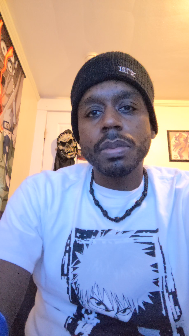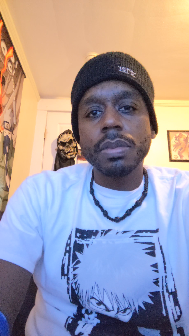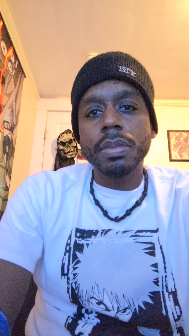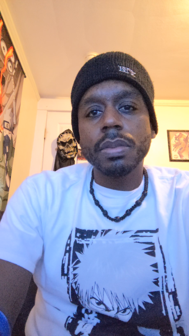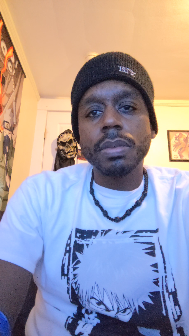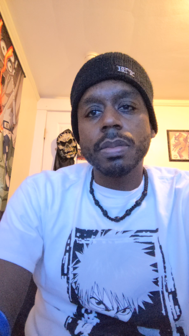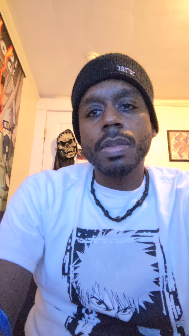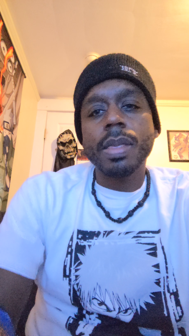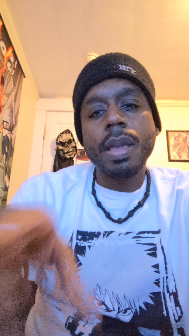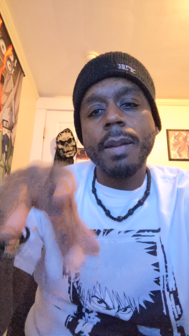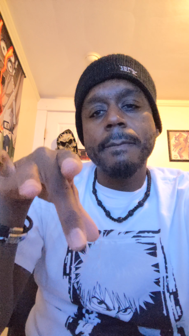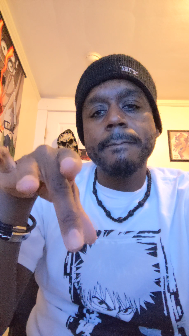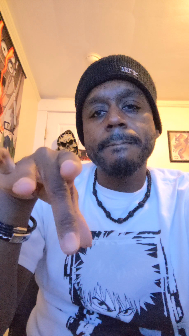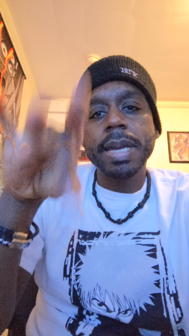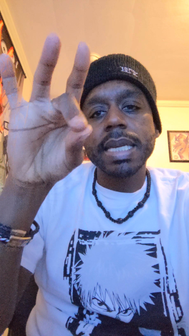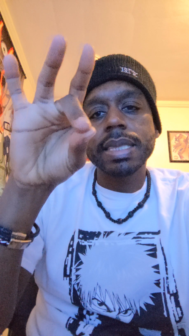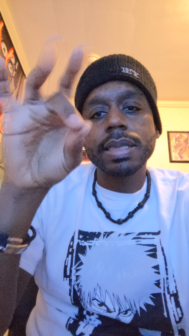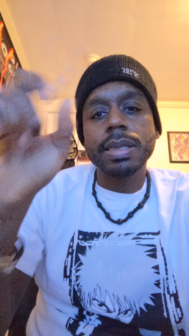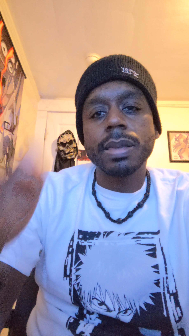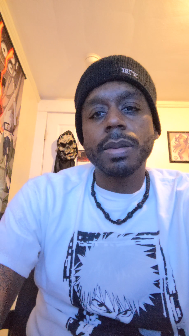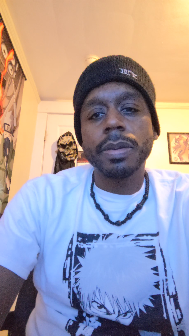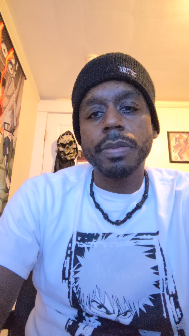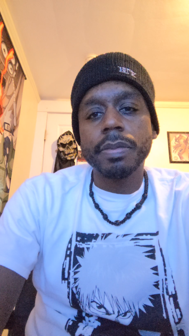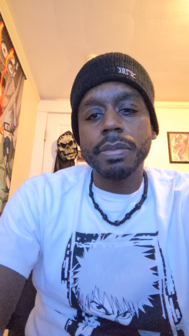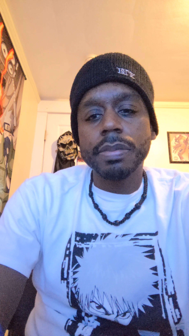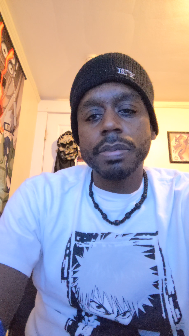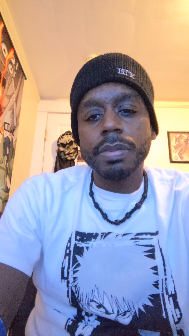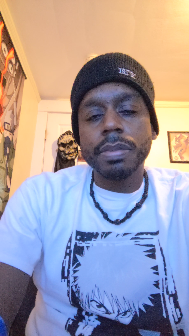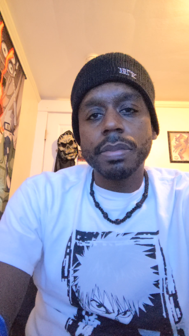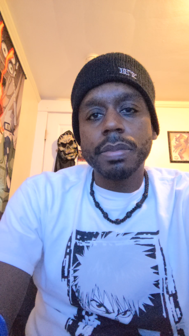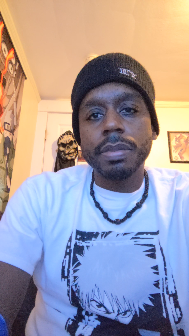pick